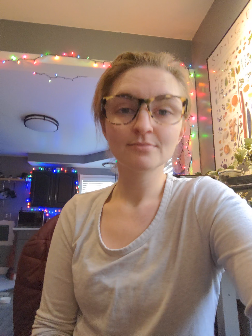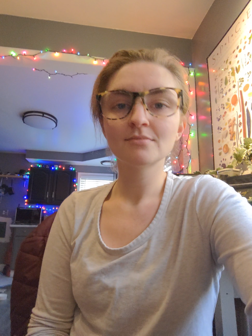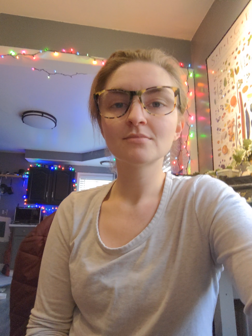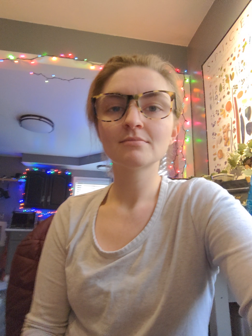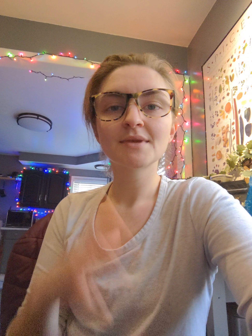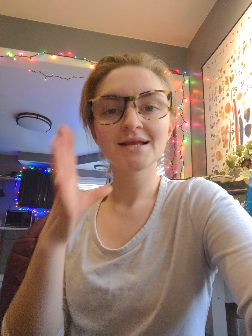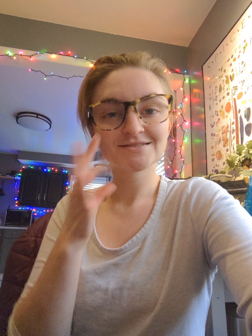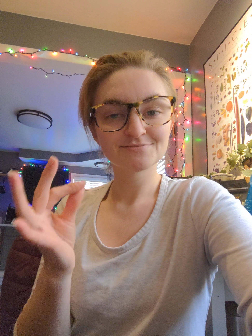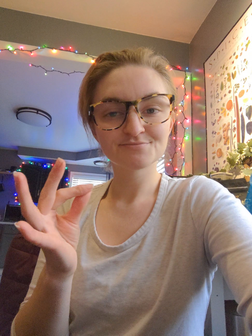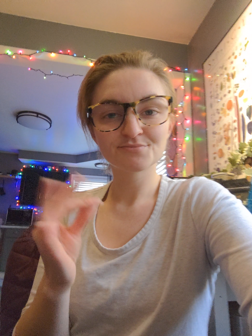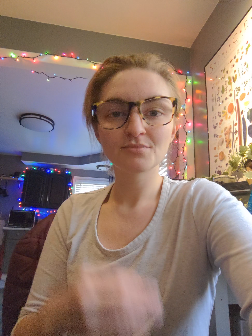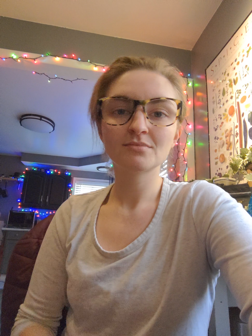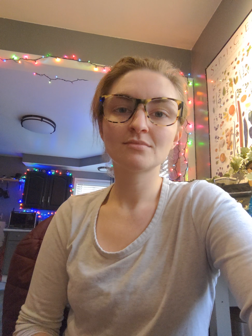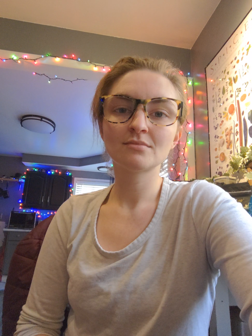cat